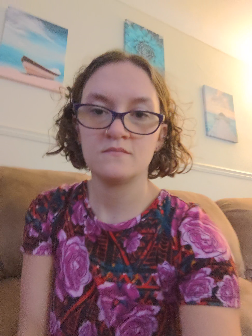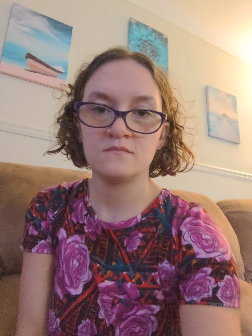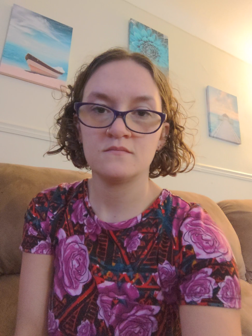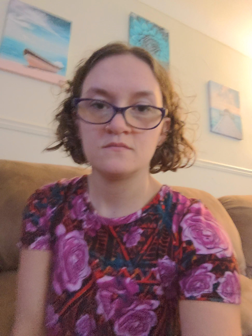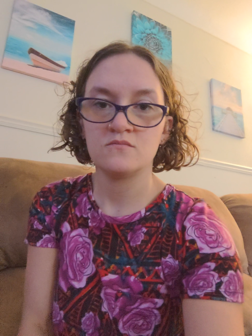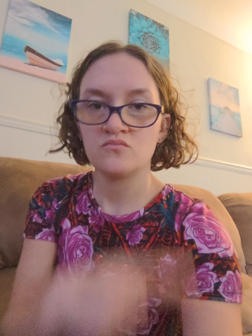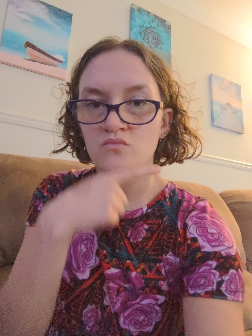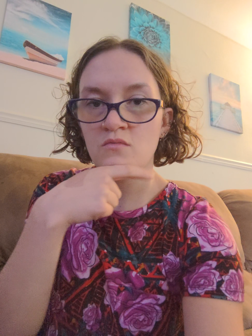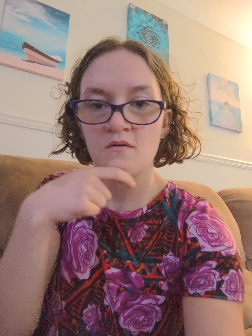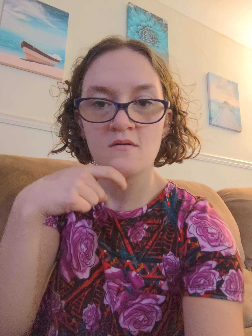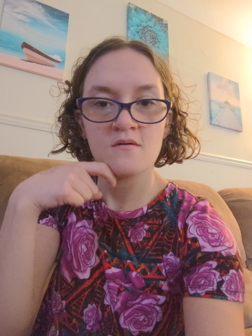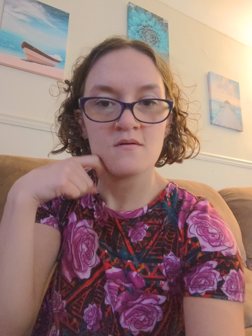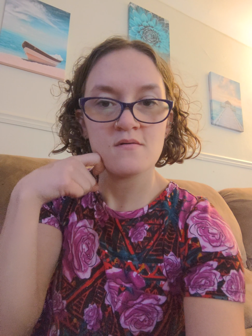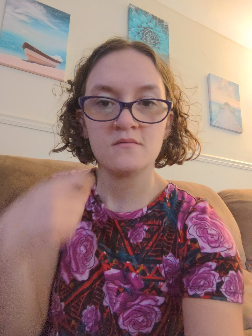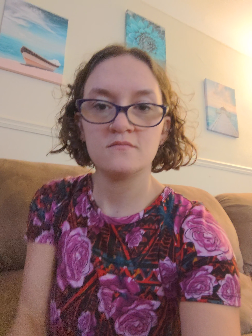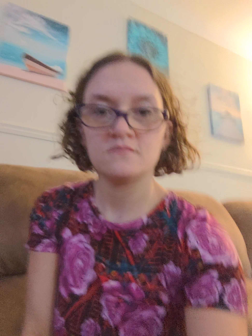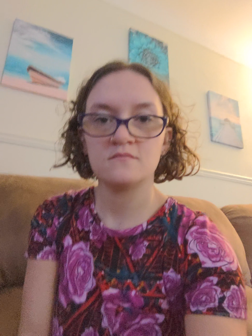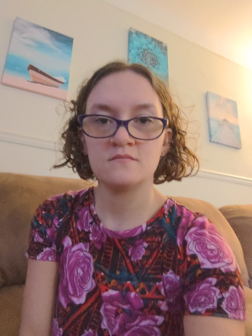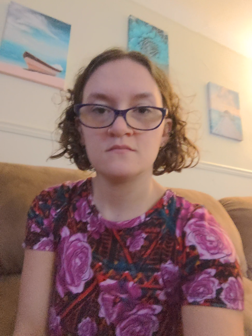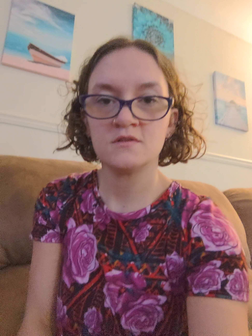dry